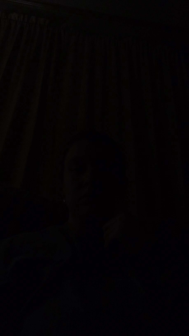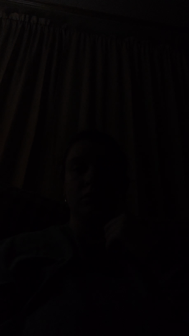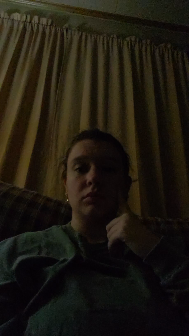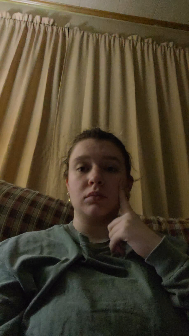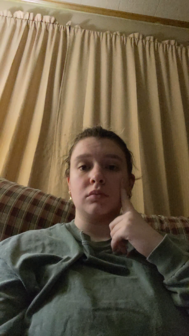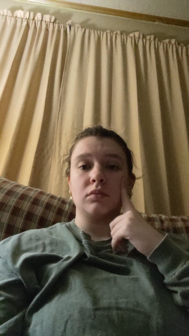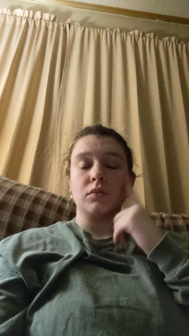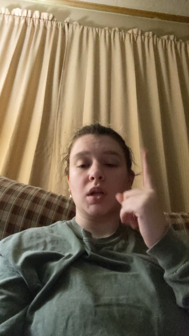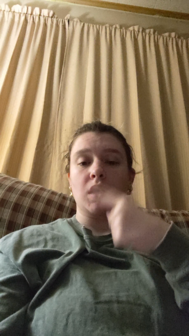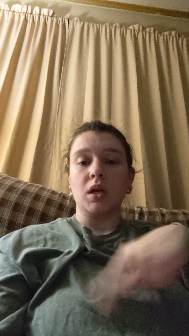cut